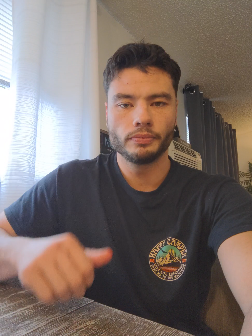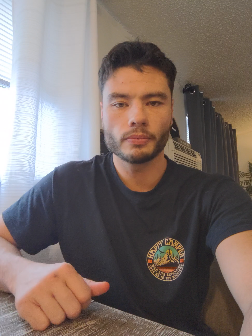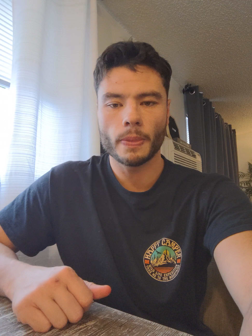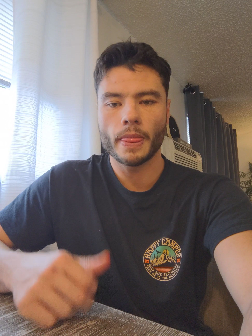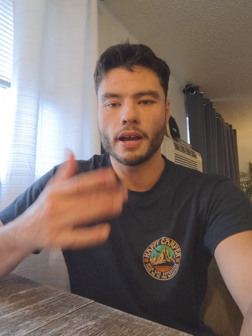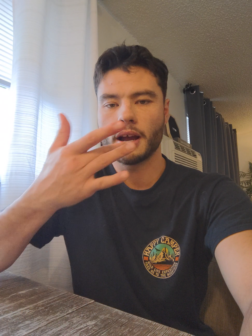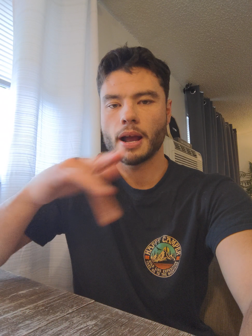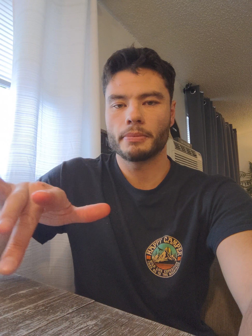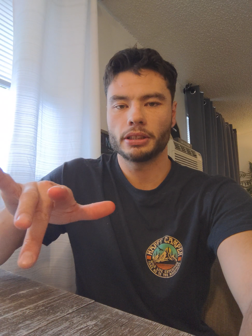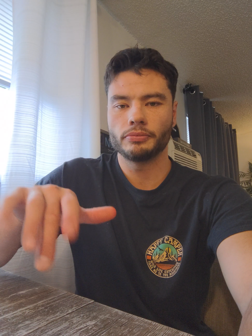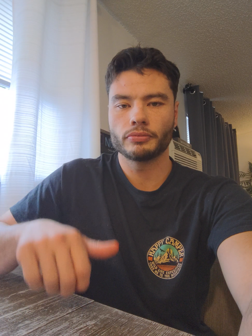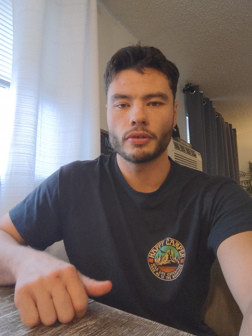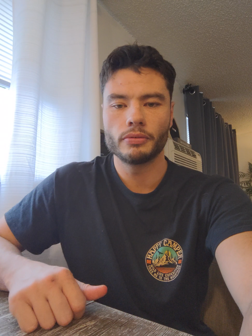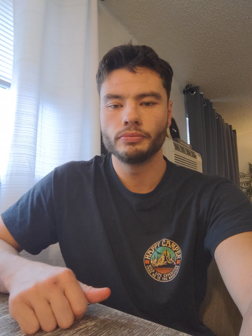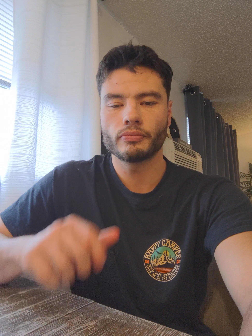empty